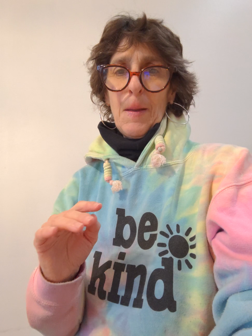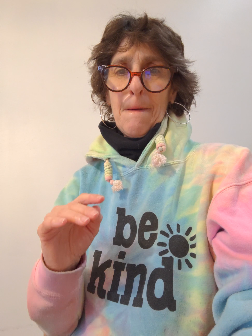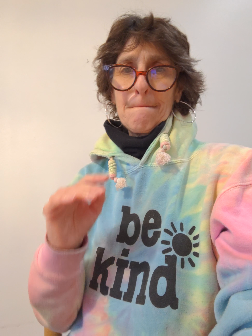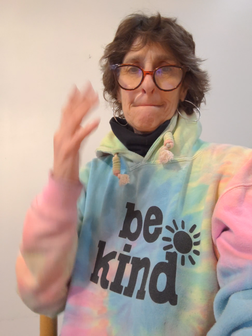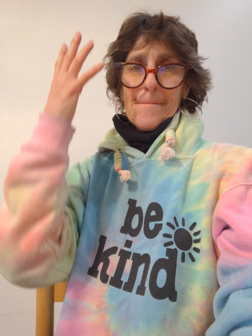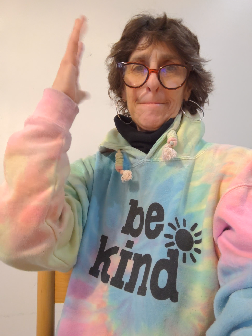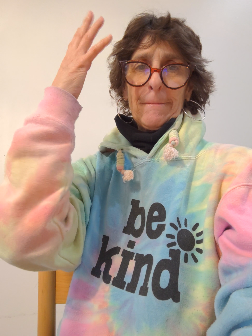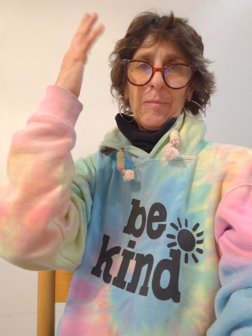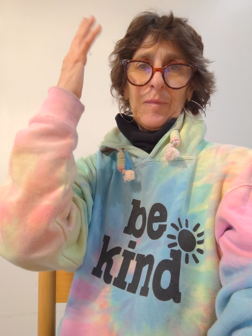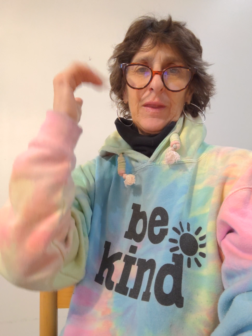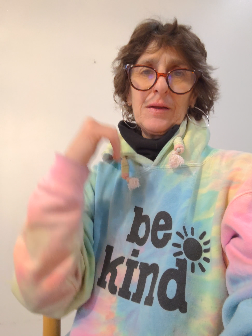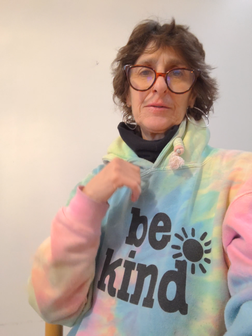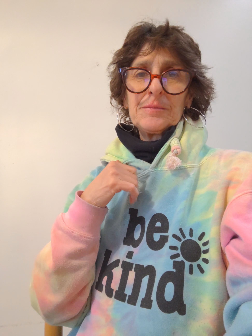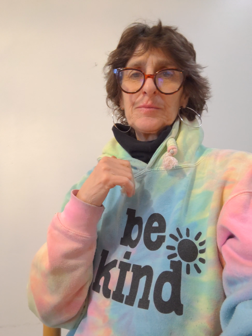tree